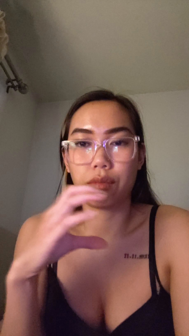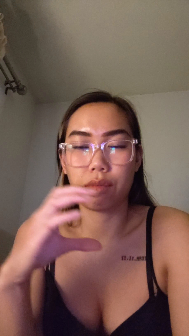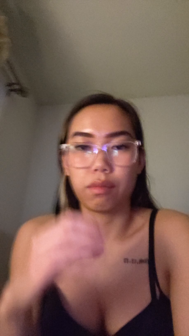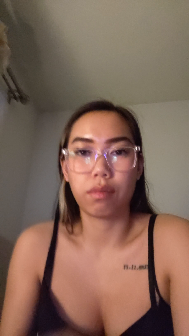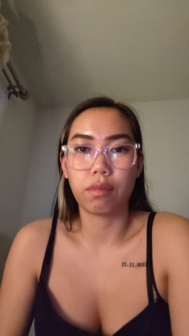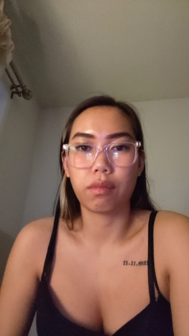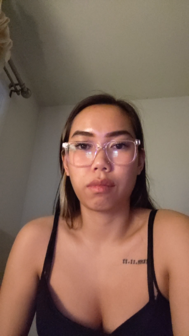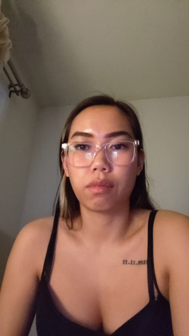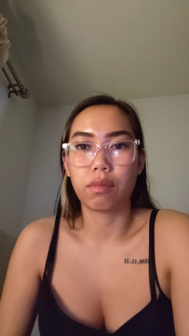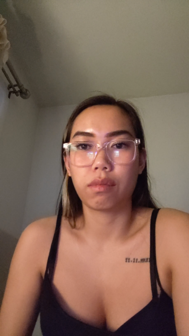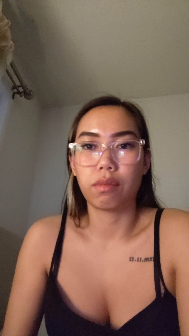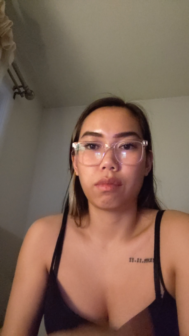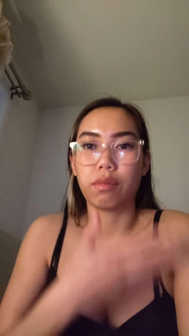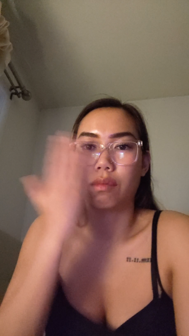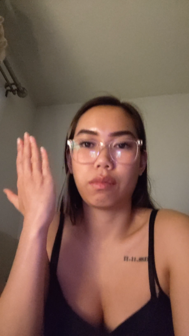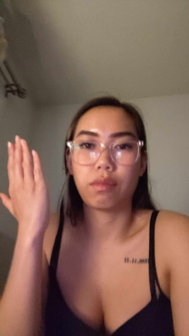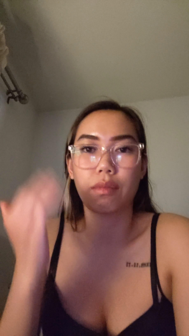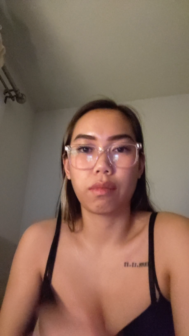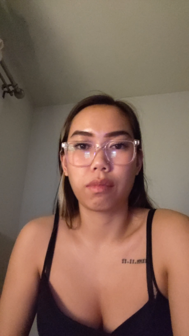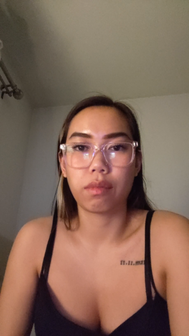all gone